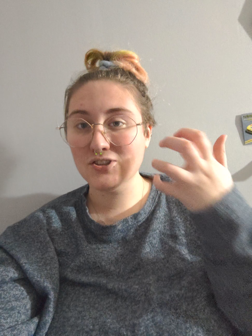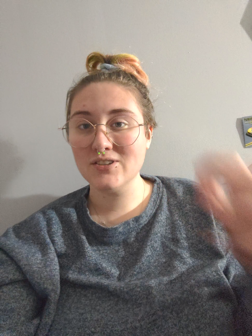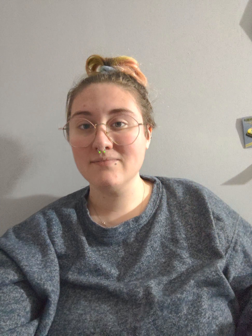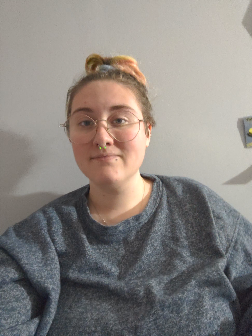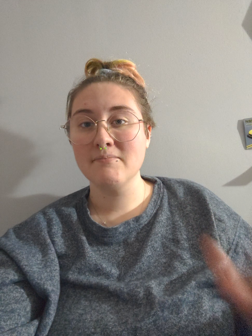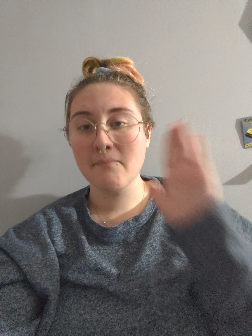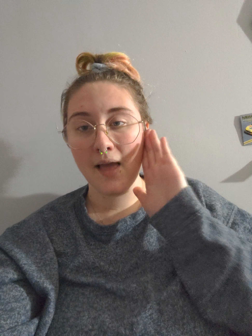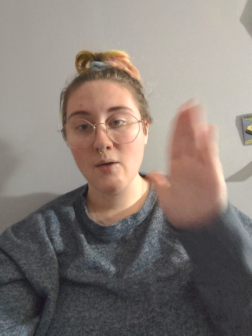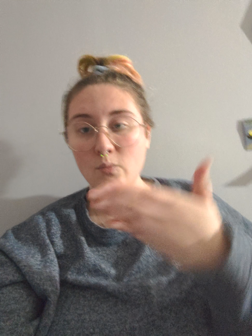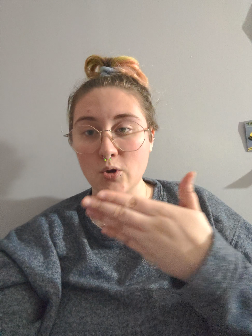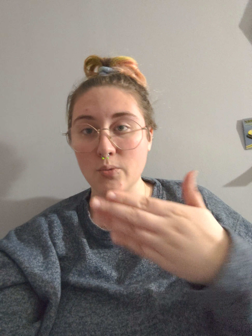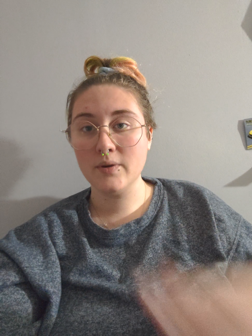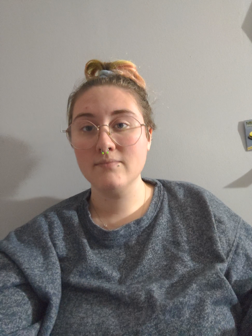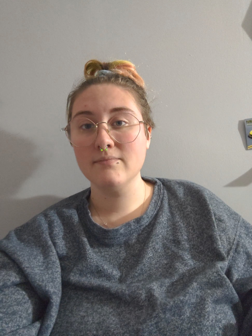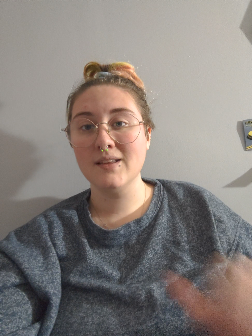bedroom